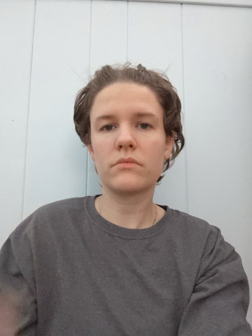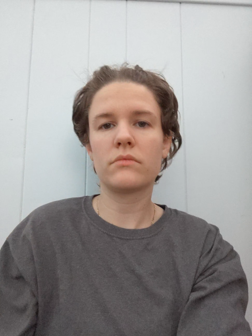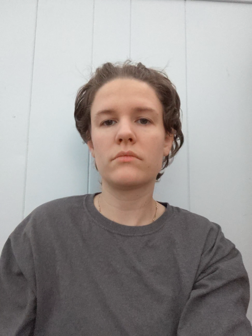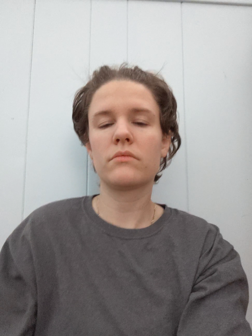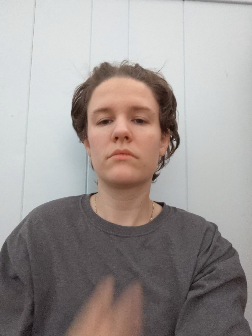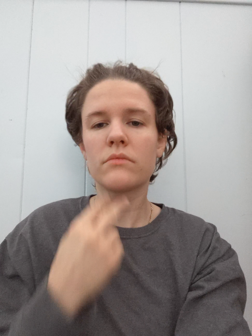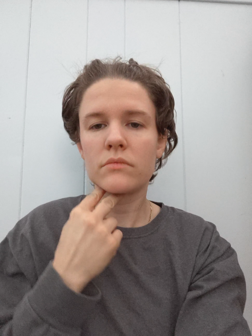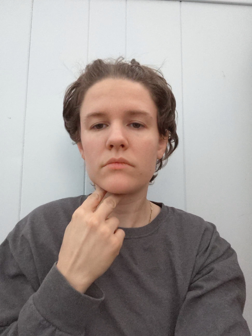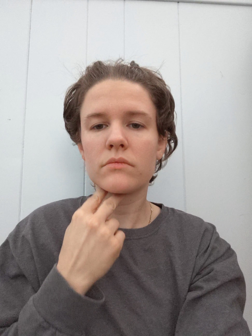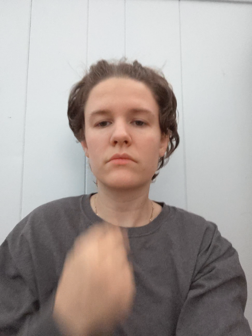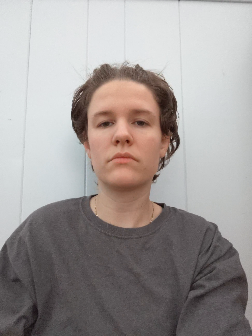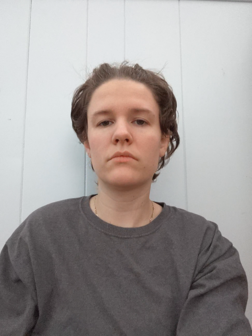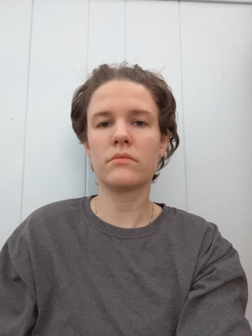stuck